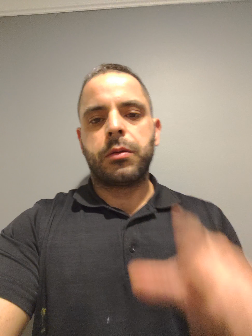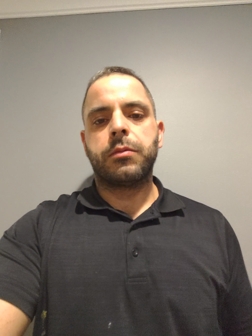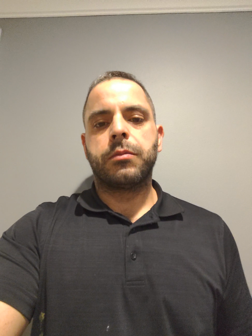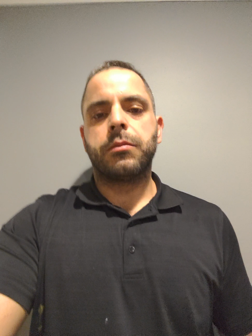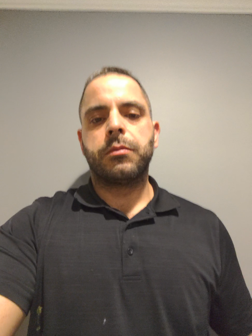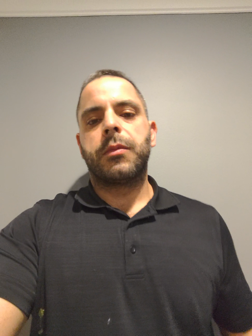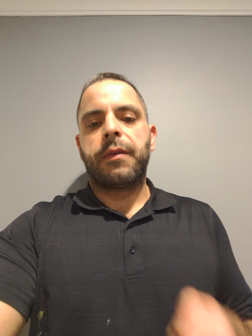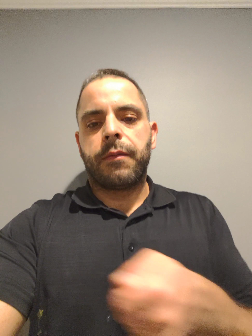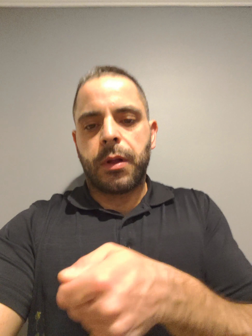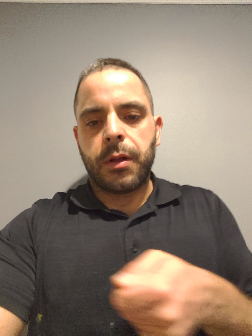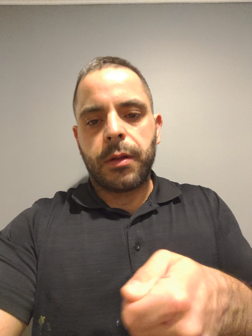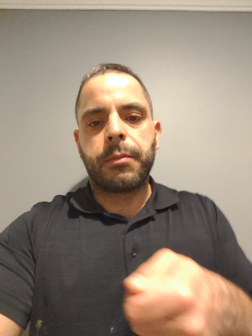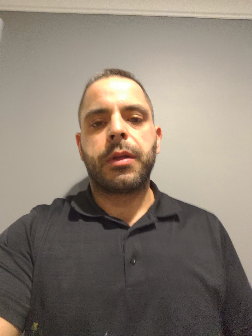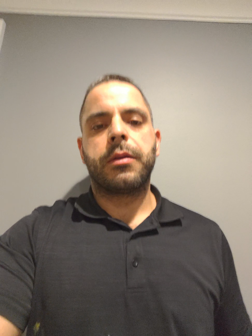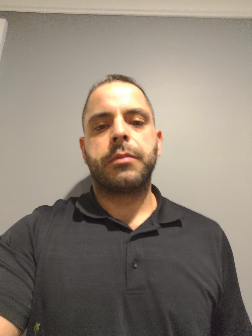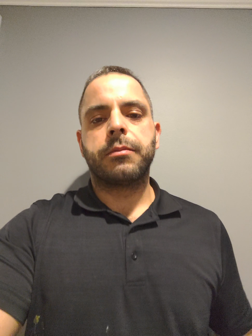vacuum